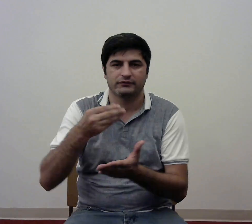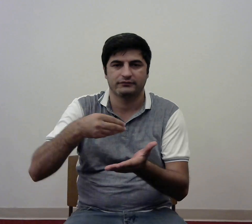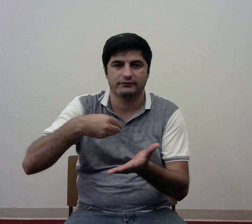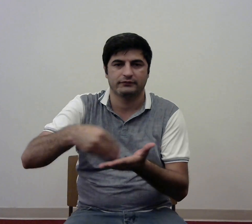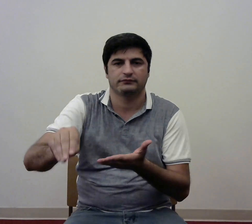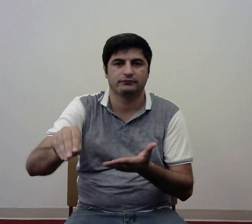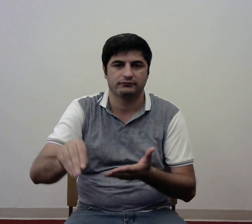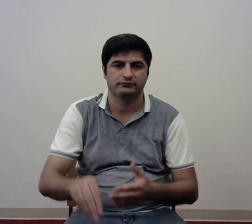almışam